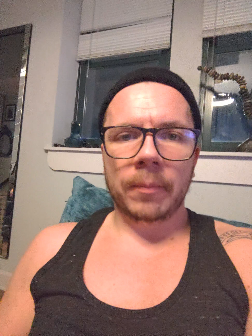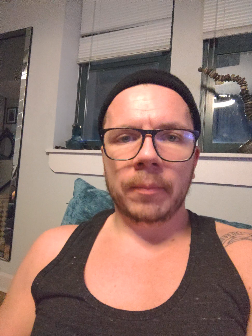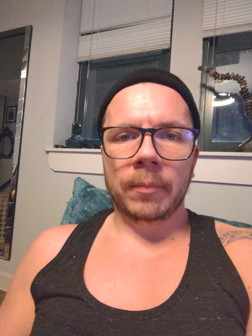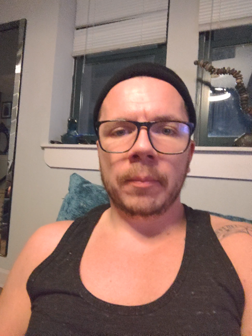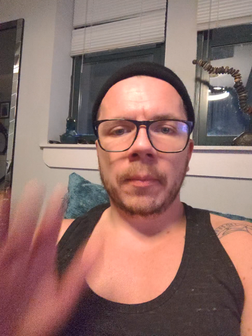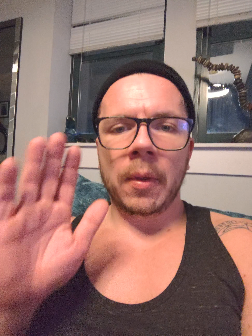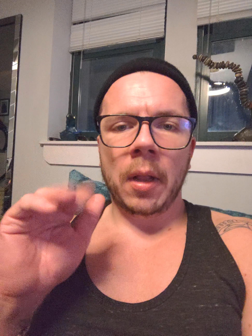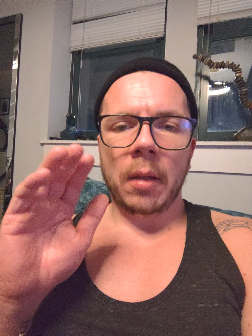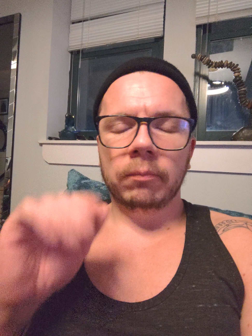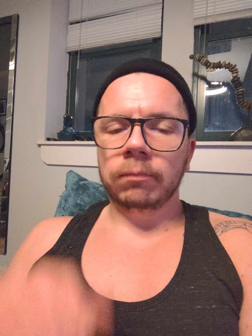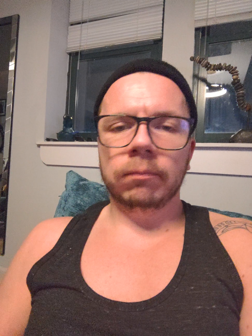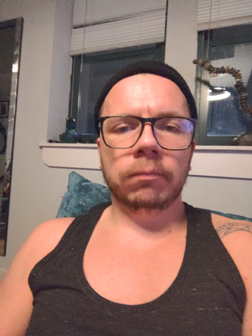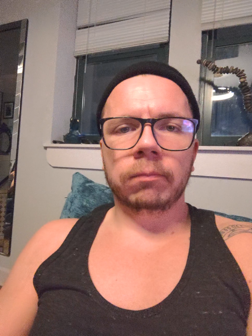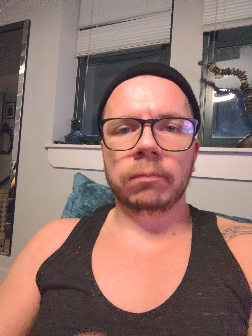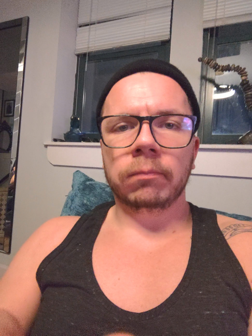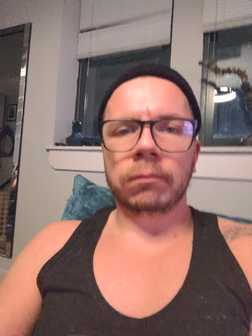hello